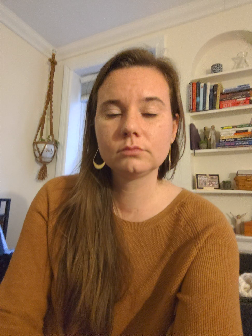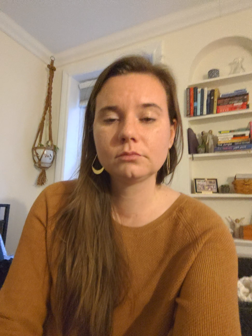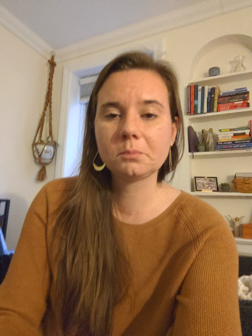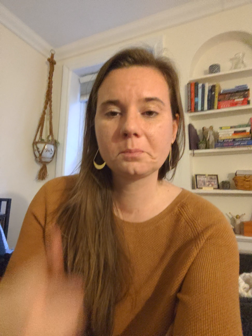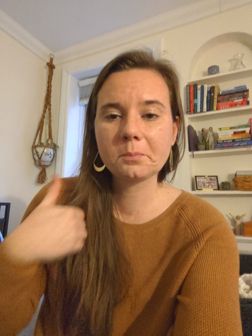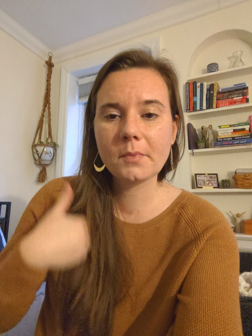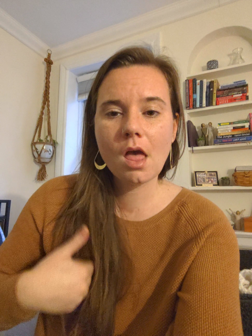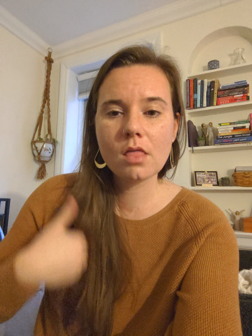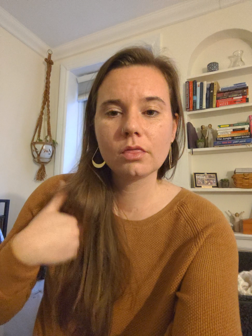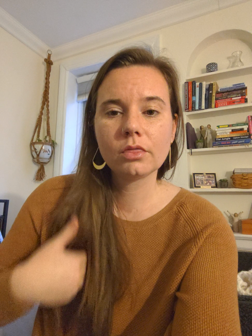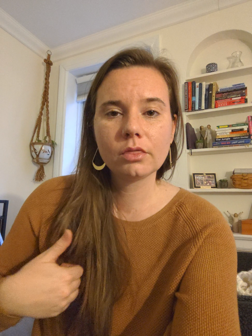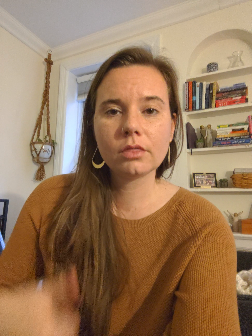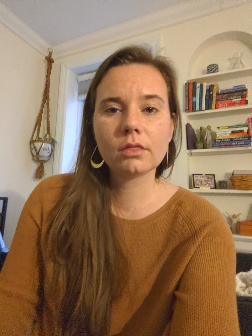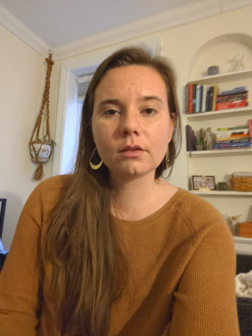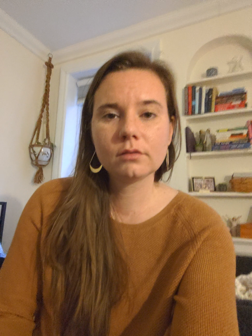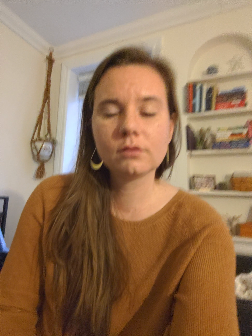bath